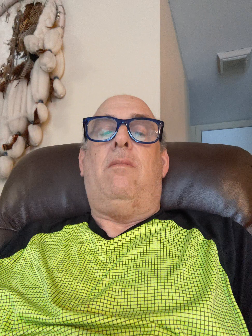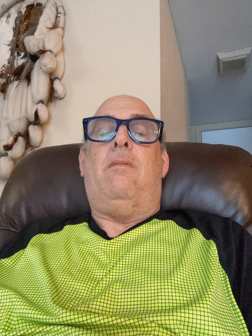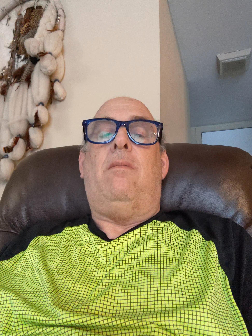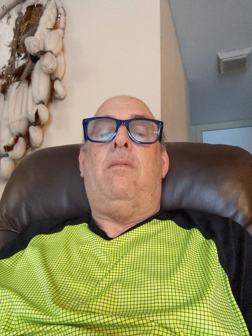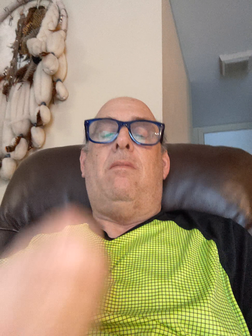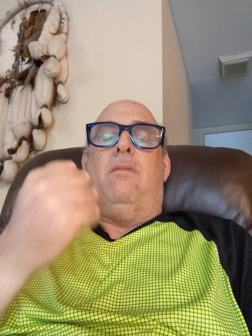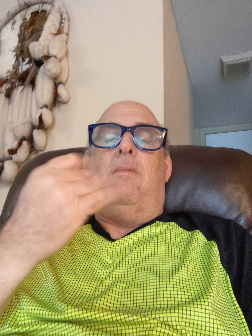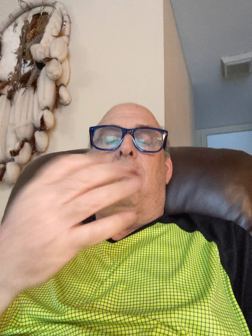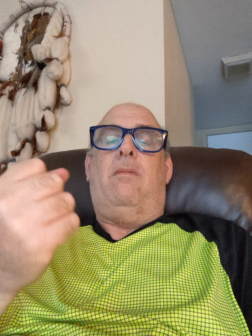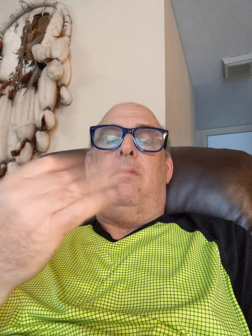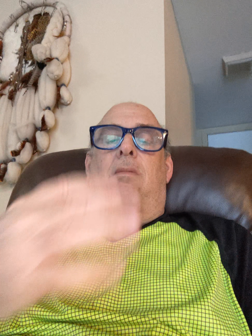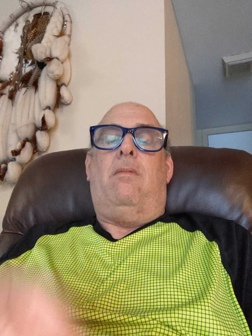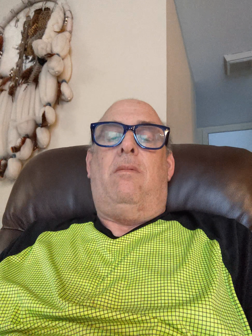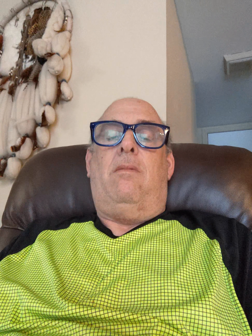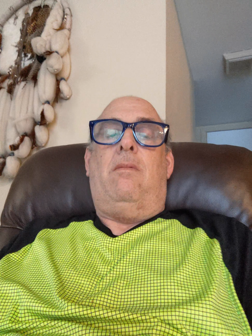many